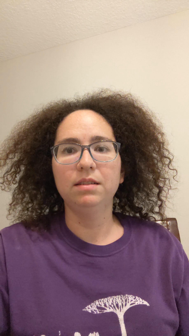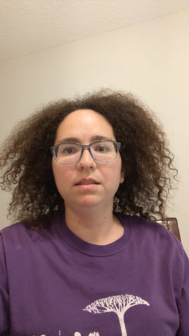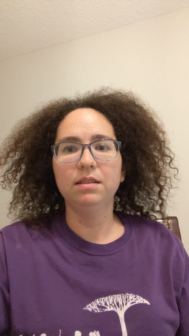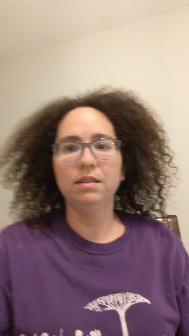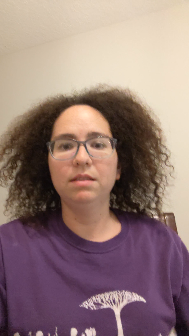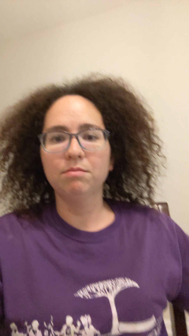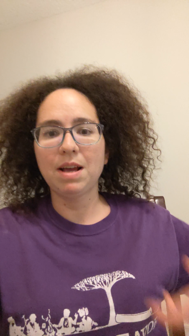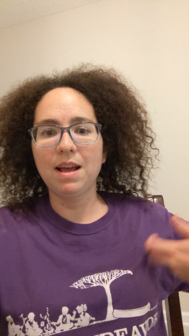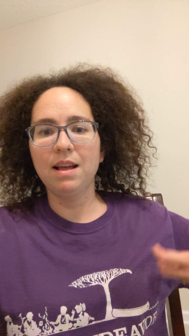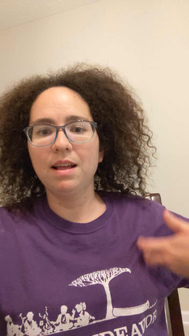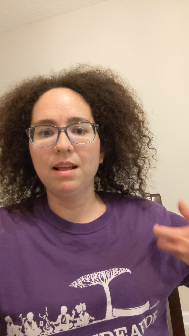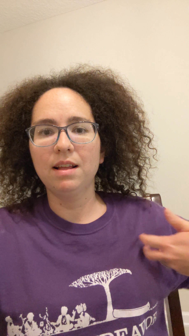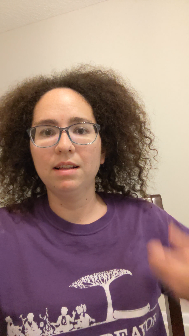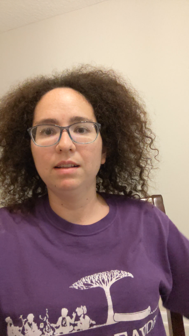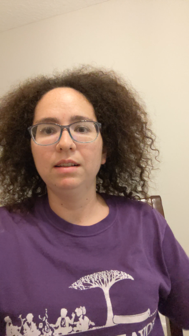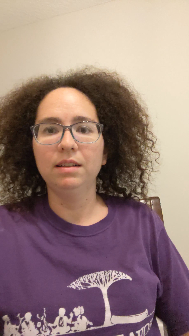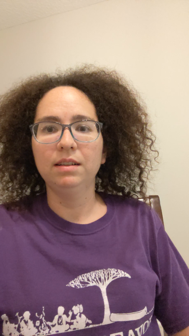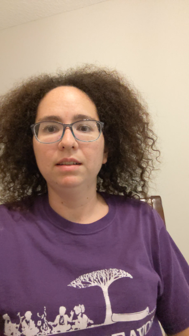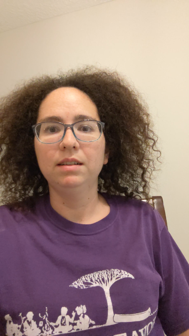monkey